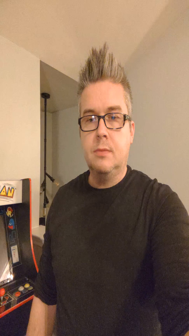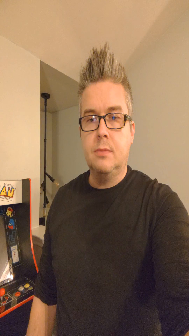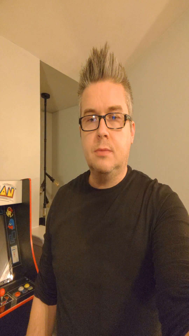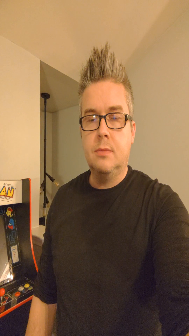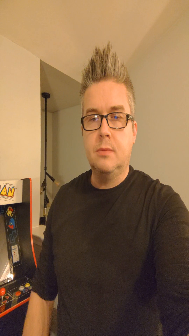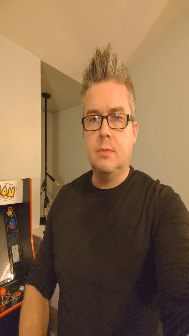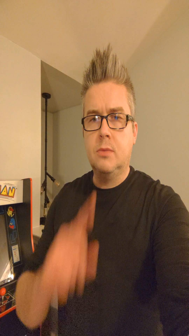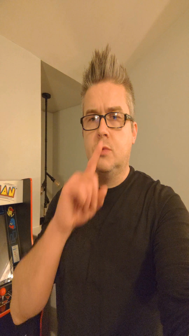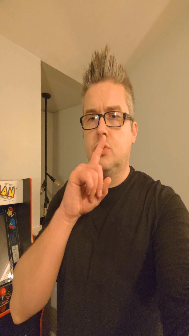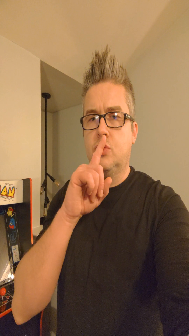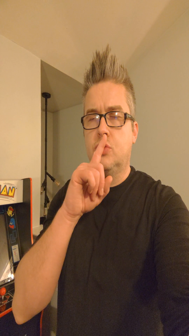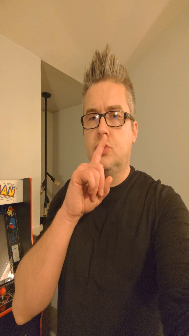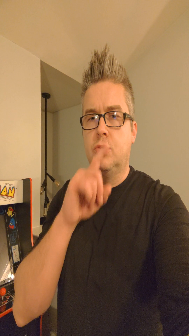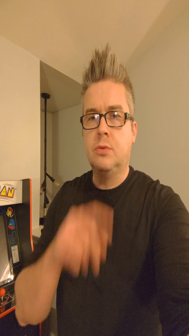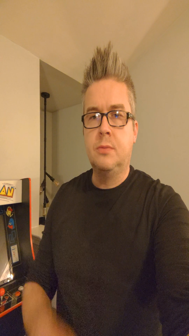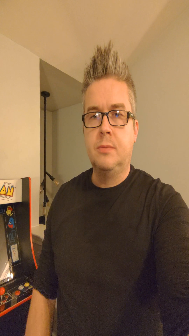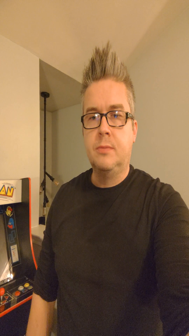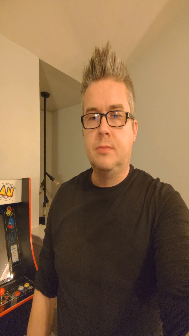shhh